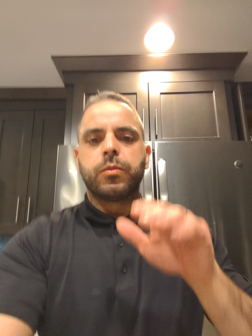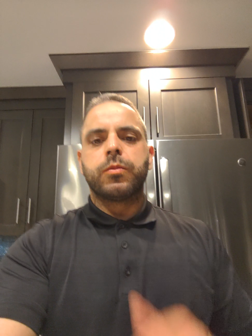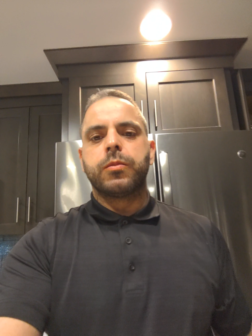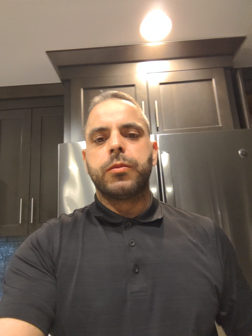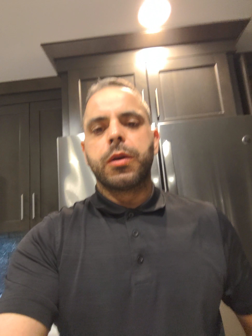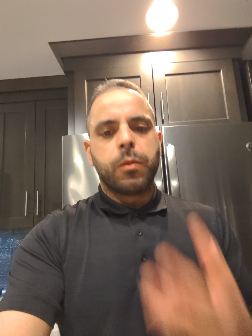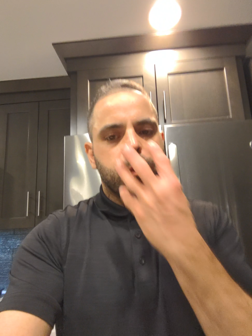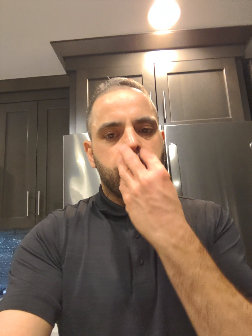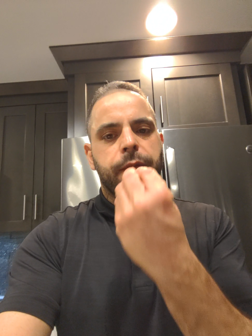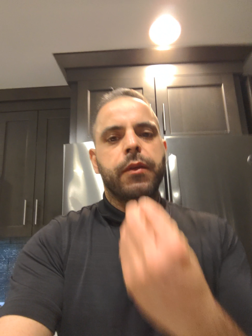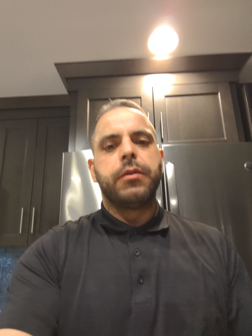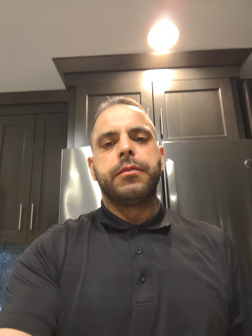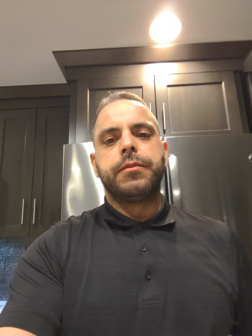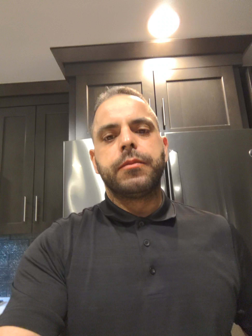wolf